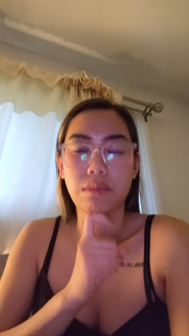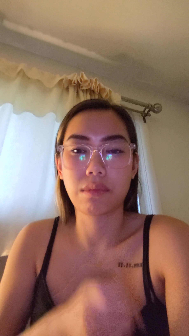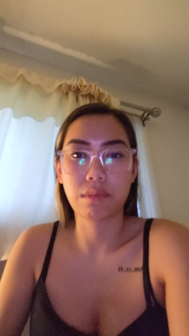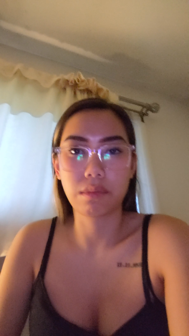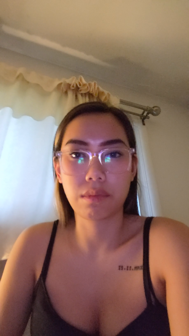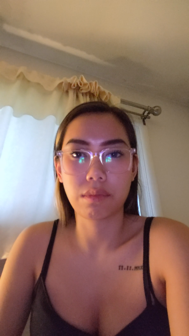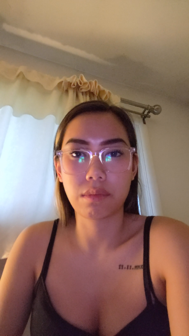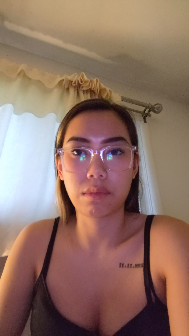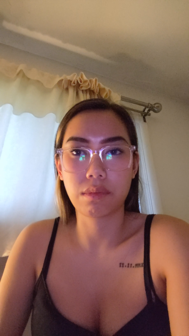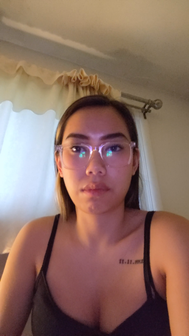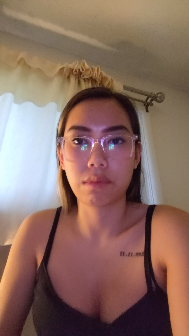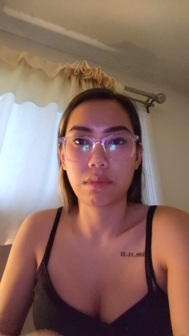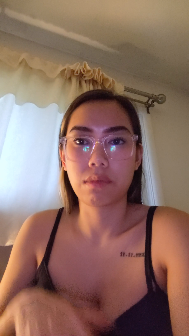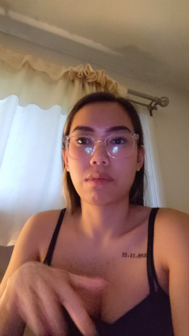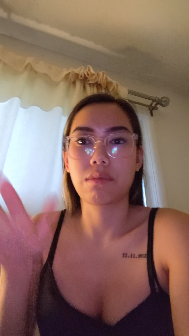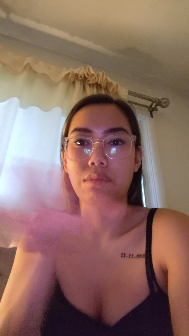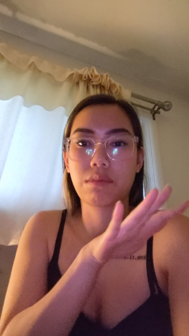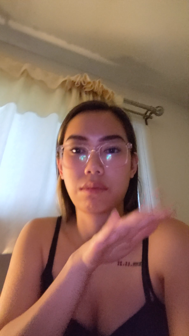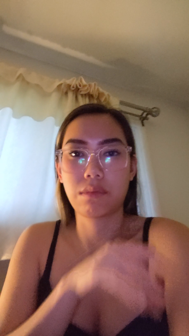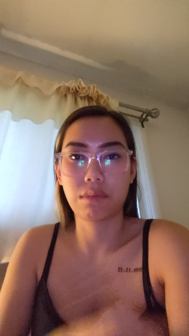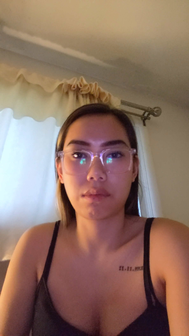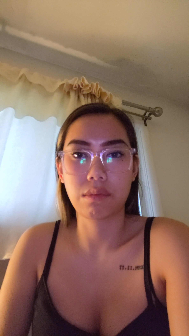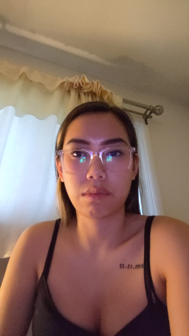full